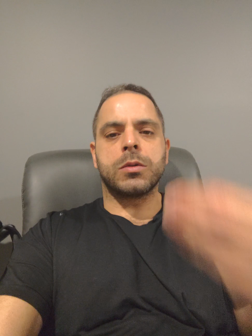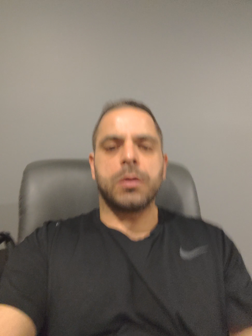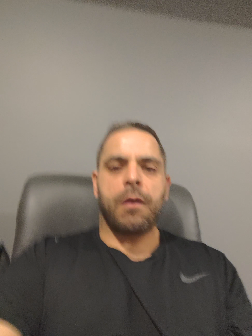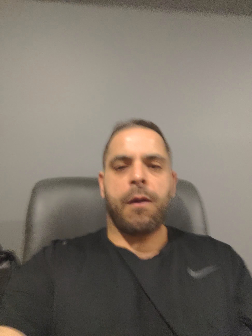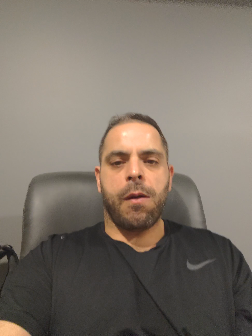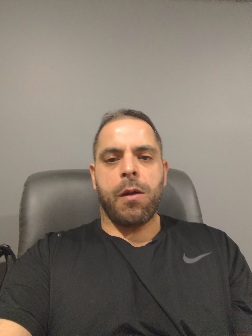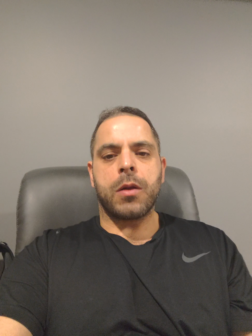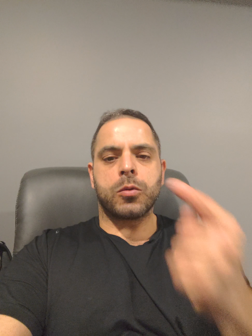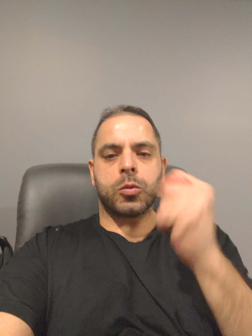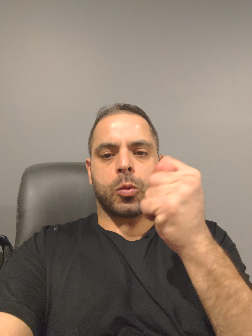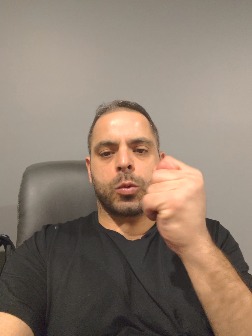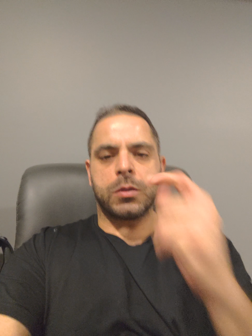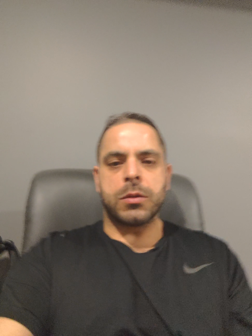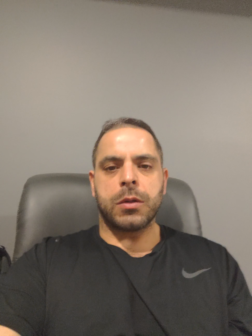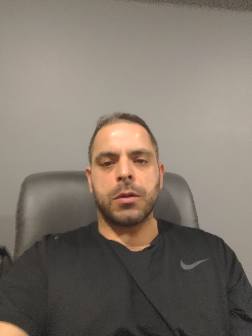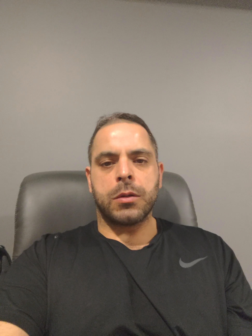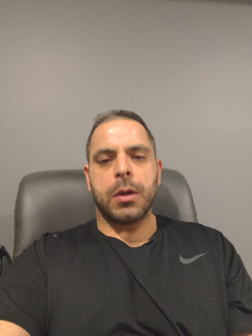toy